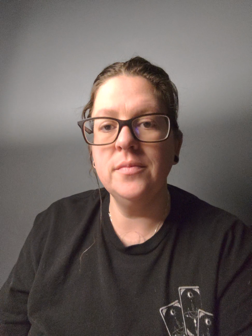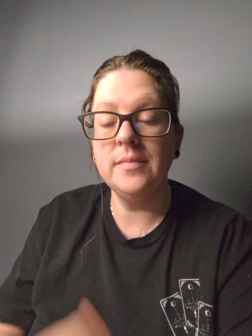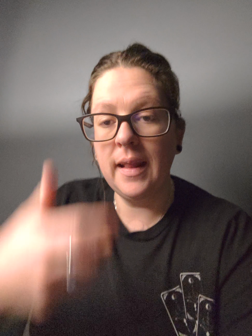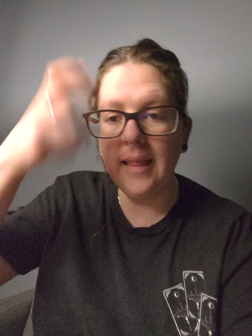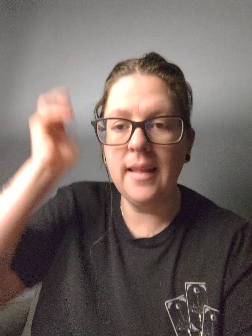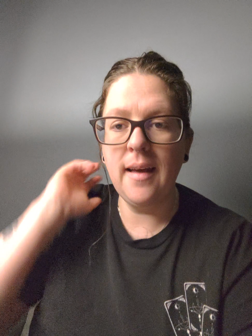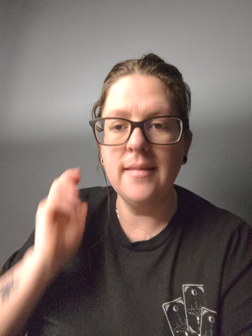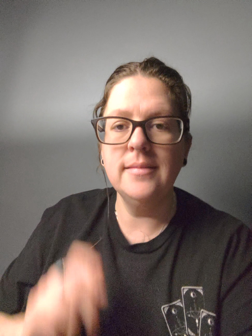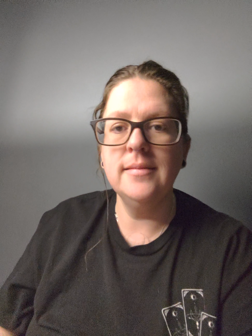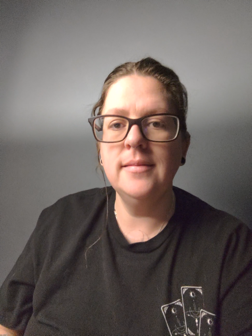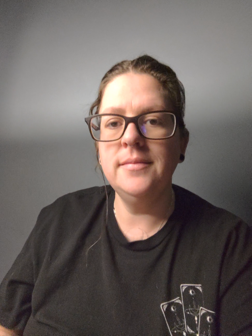lion